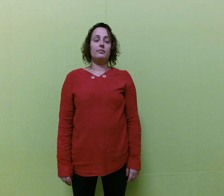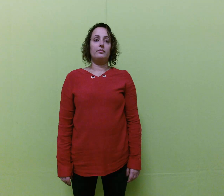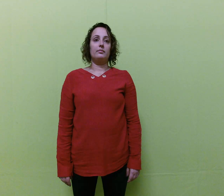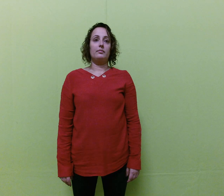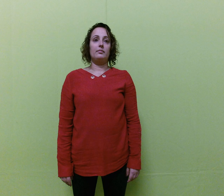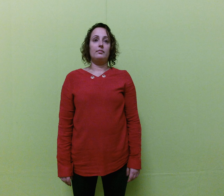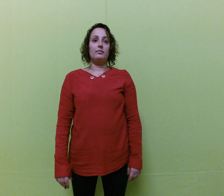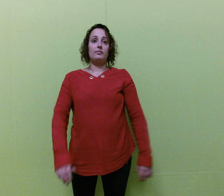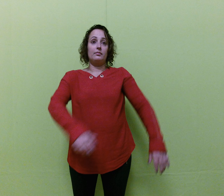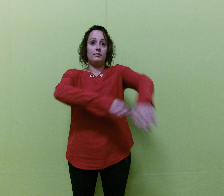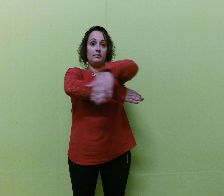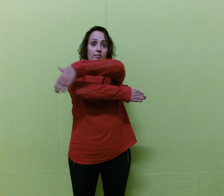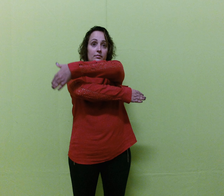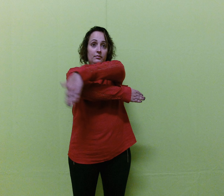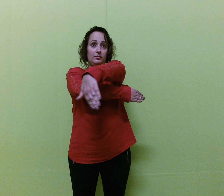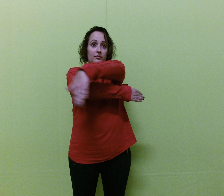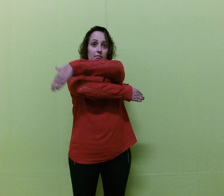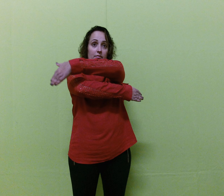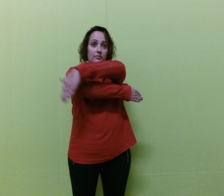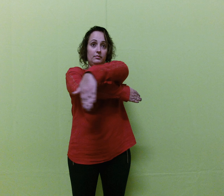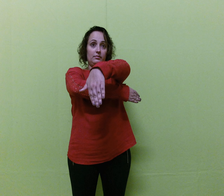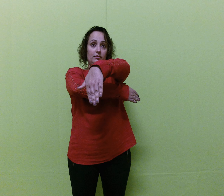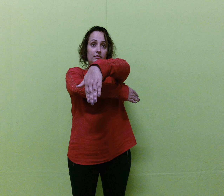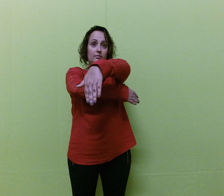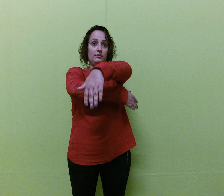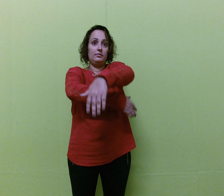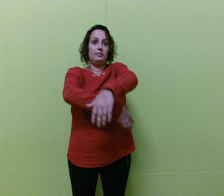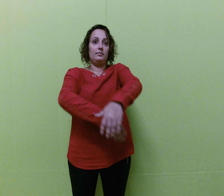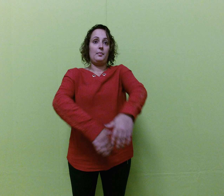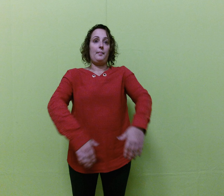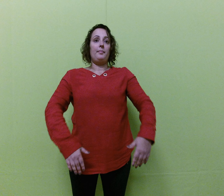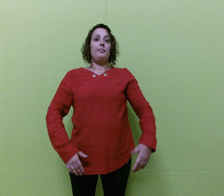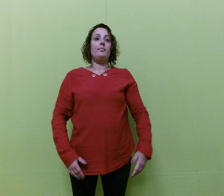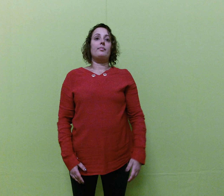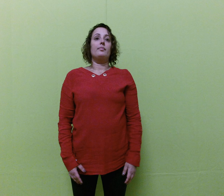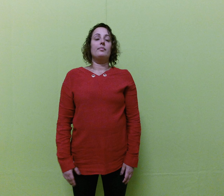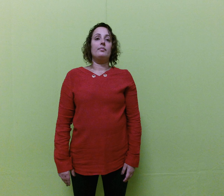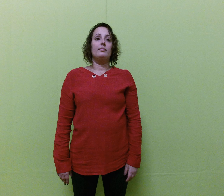esquina